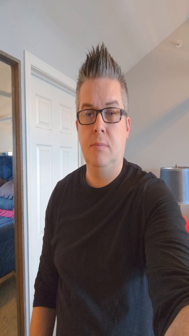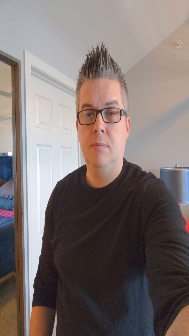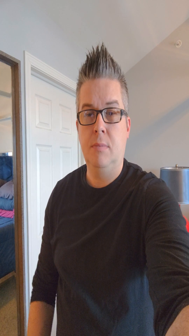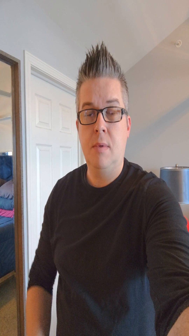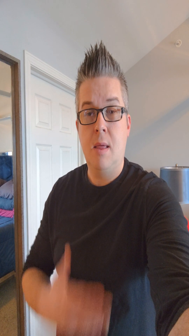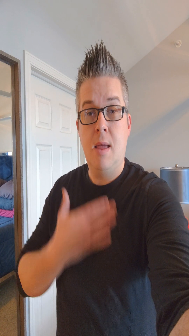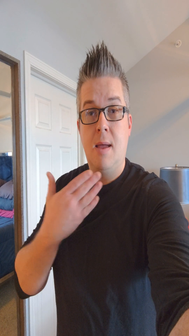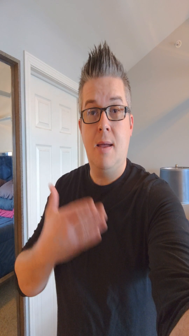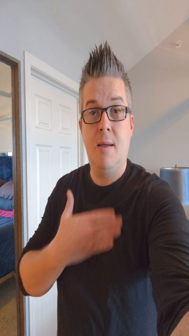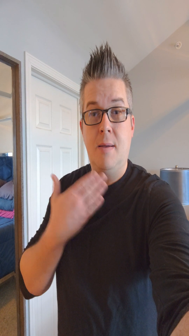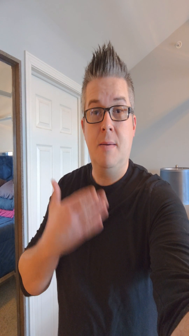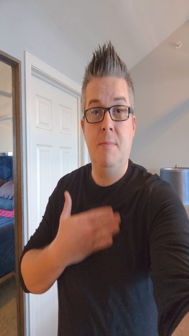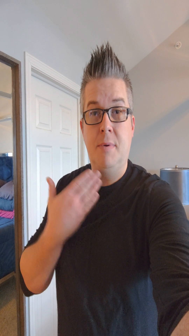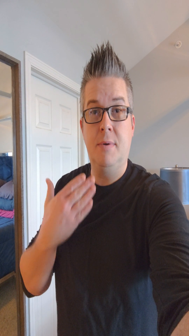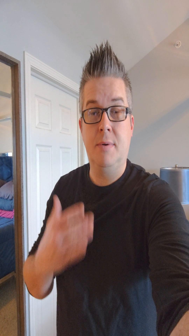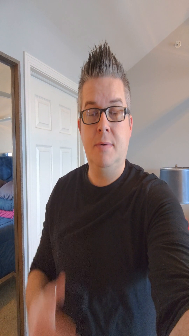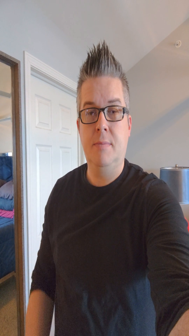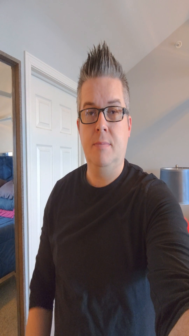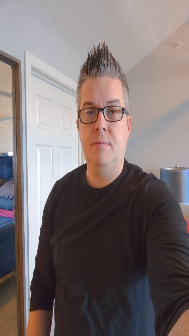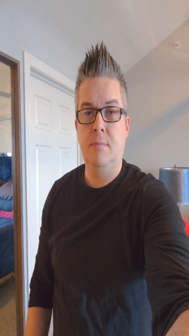happy